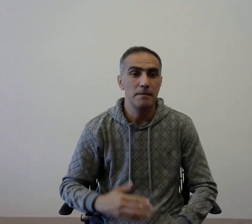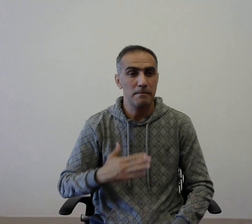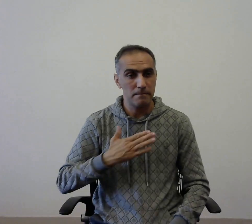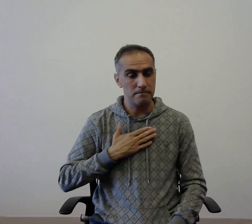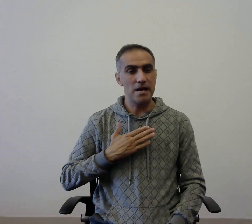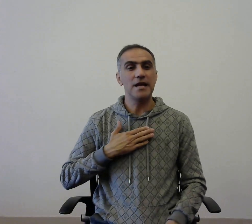mən